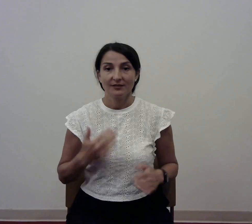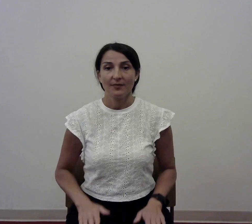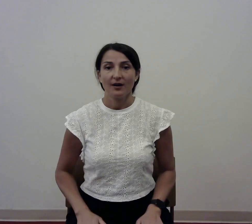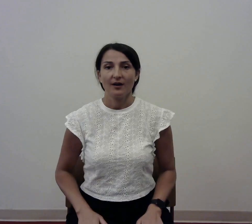ayaq